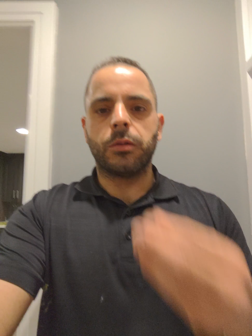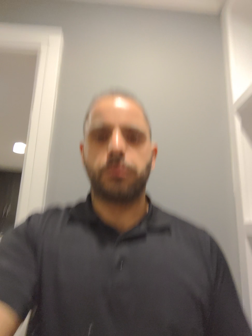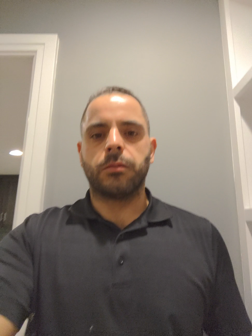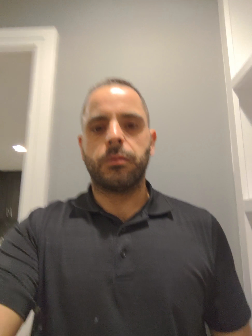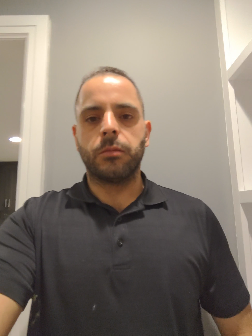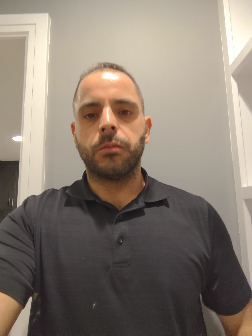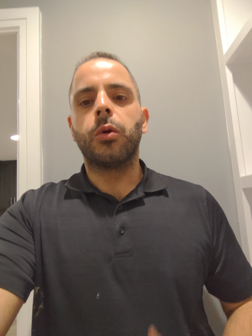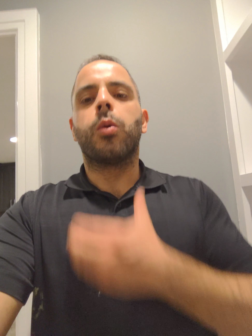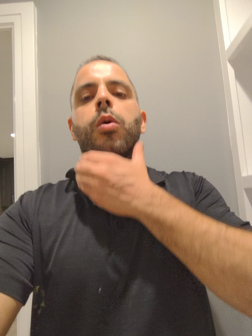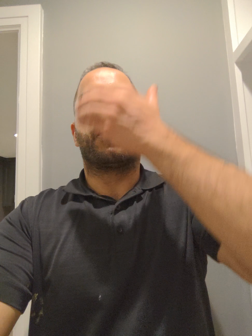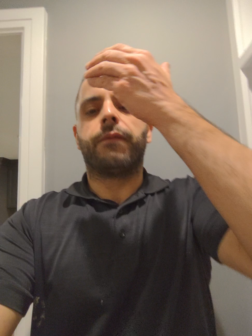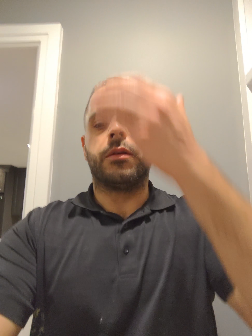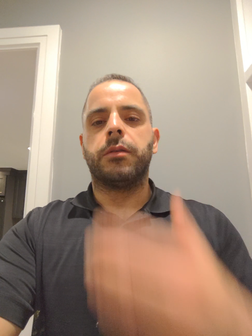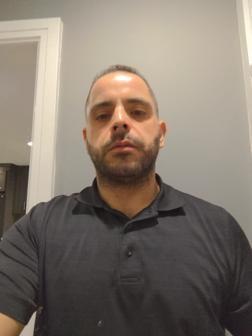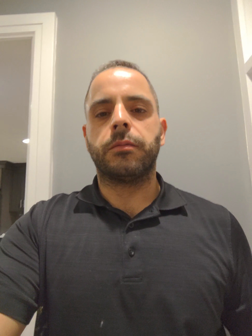giraffe